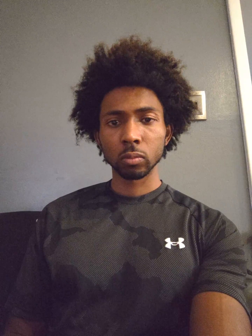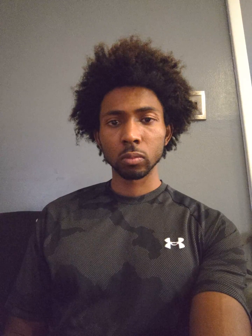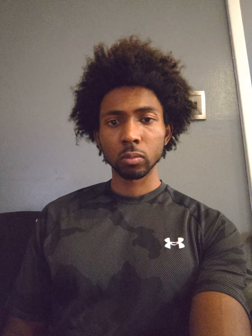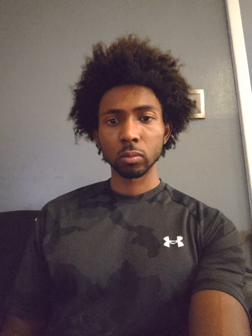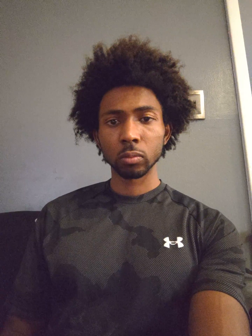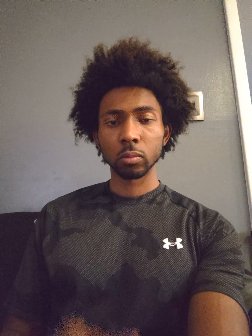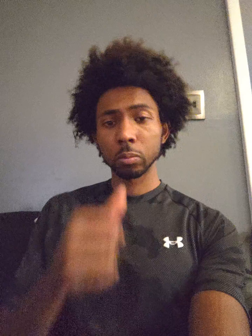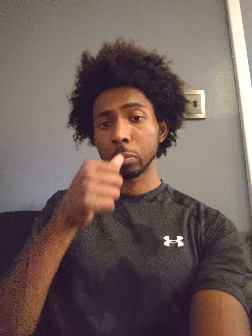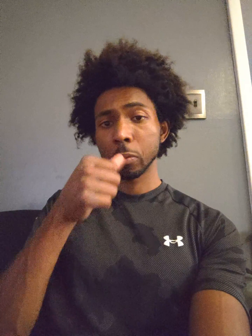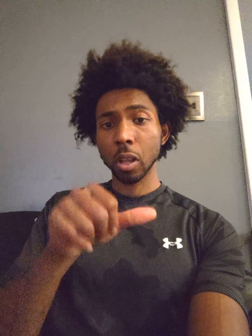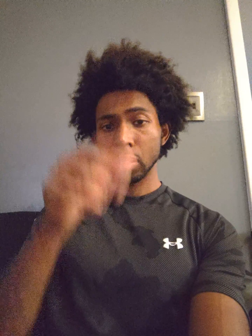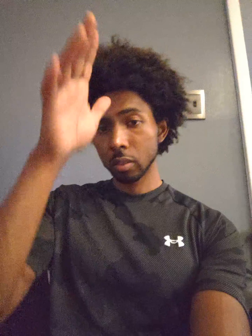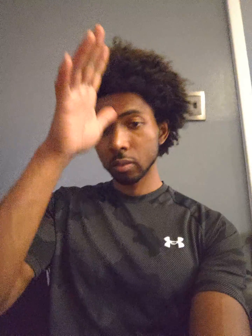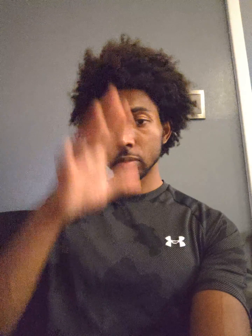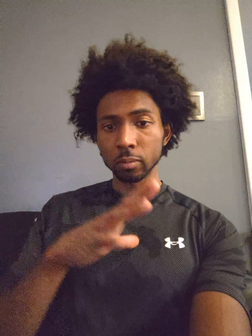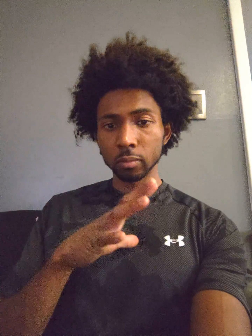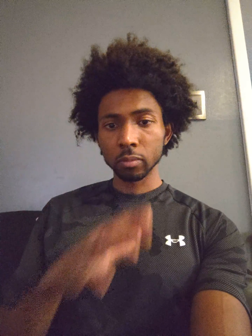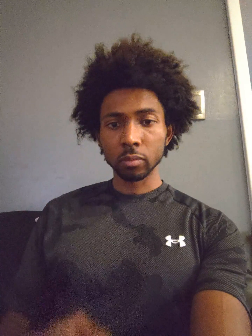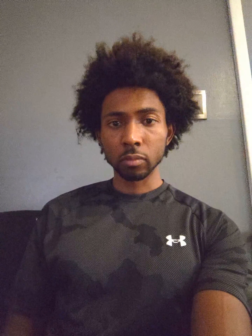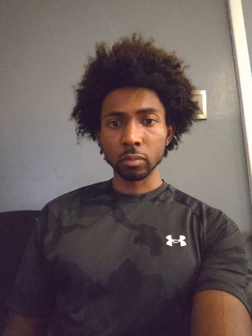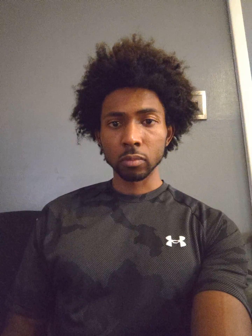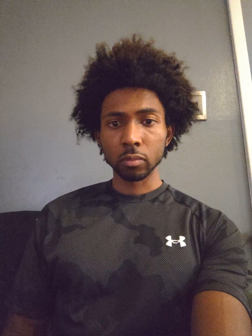mailman